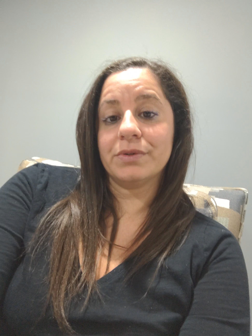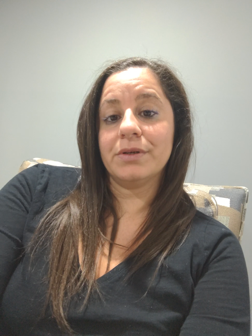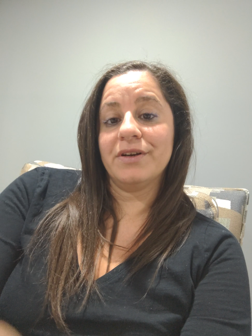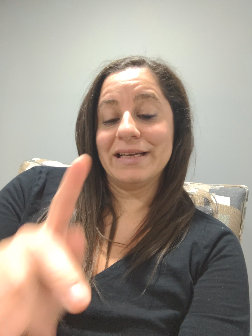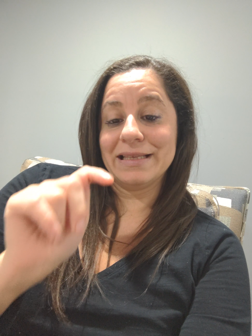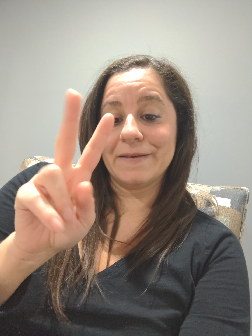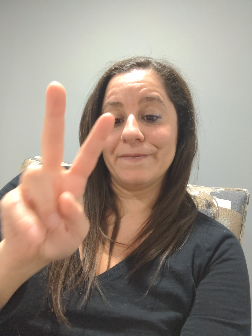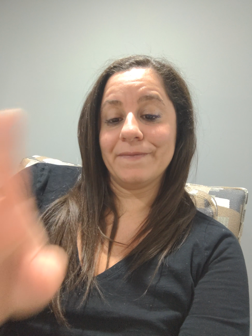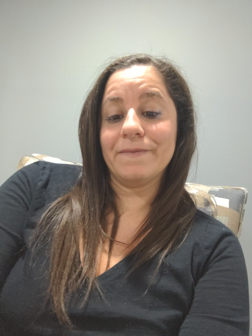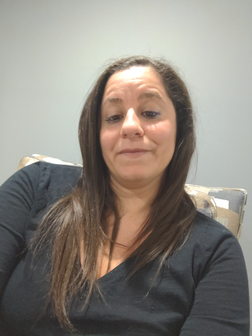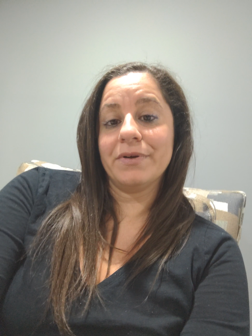TV